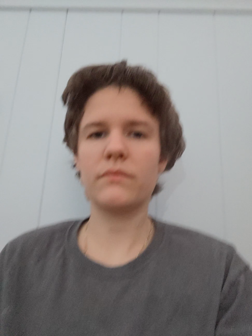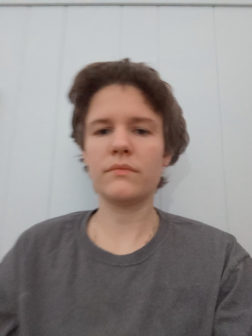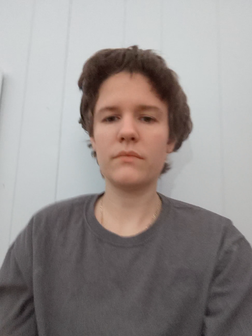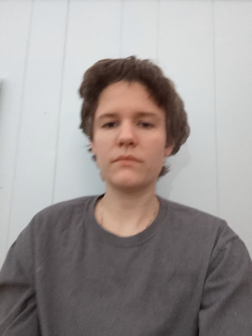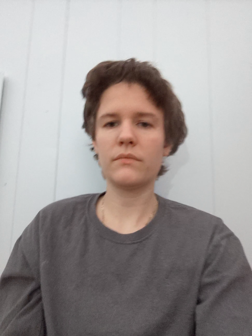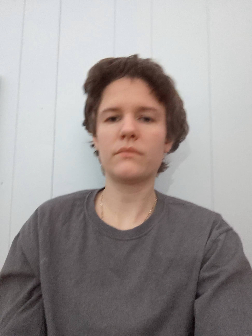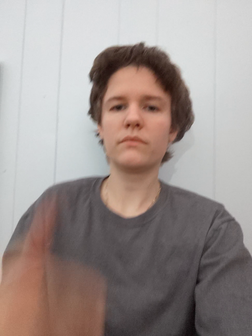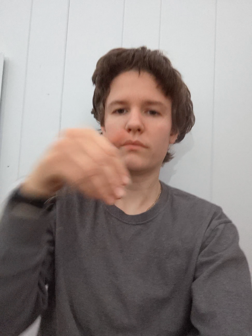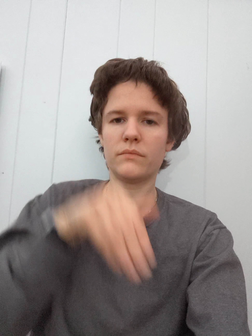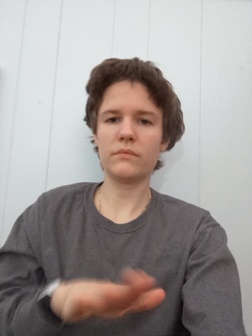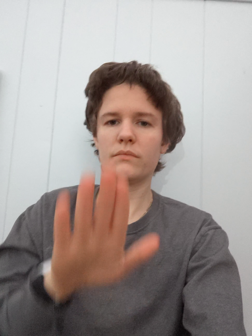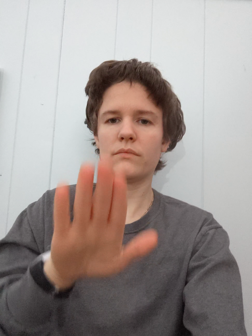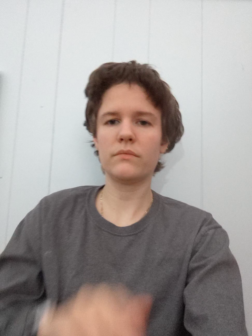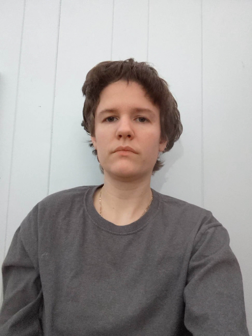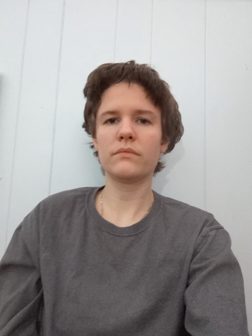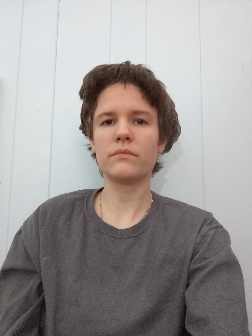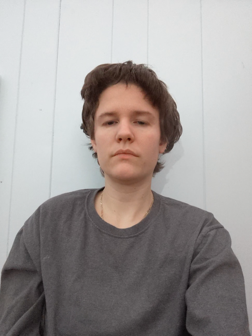into